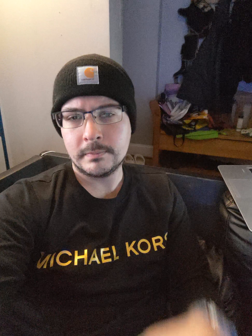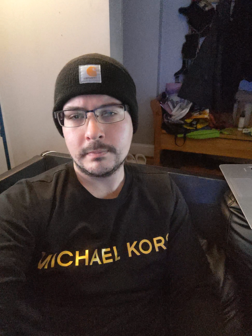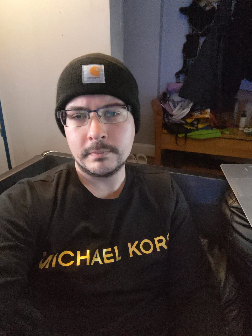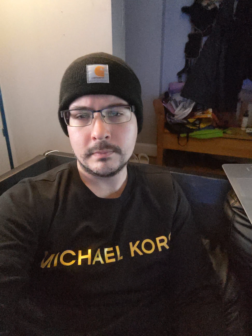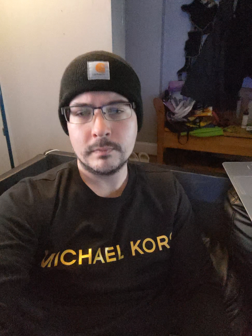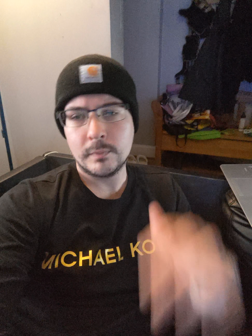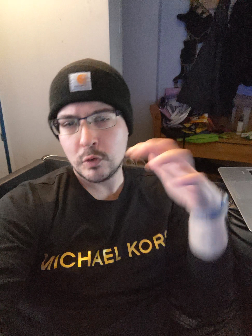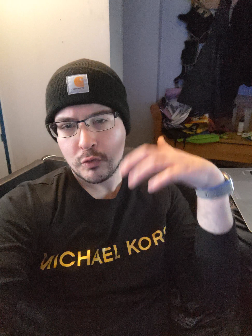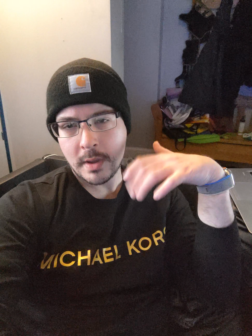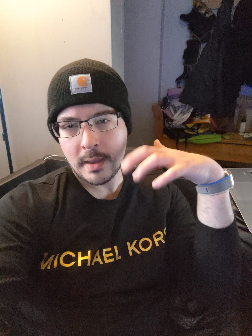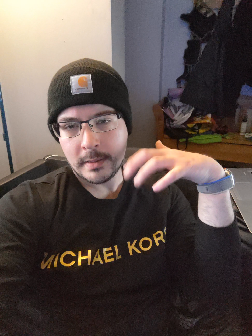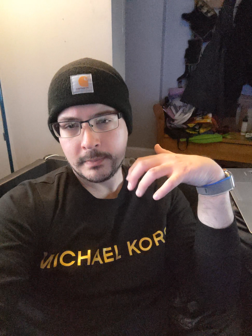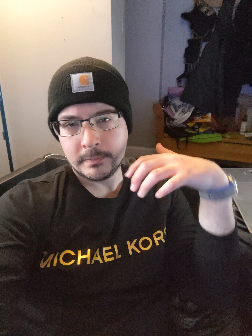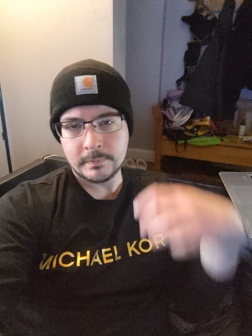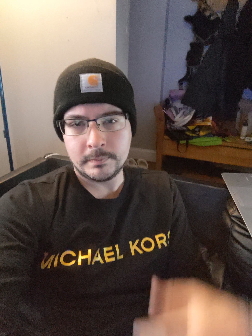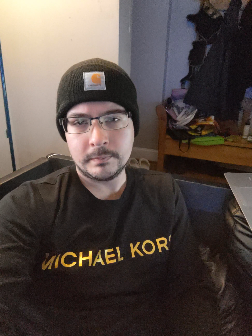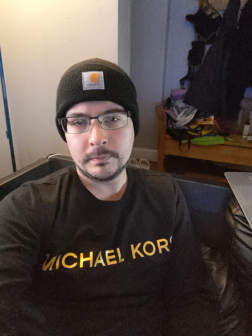rain